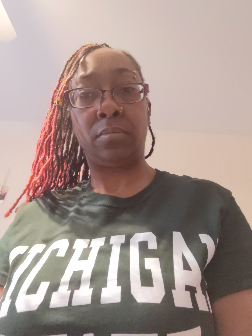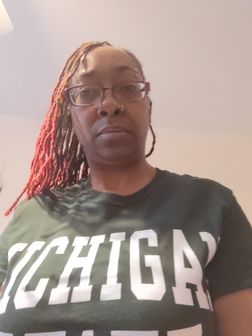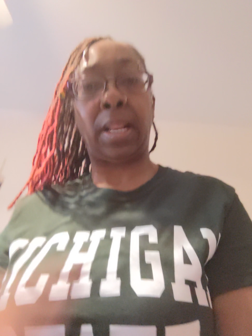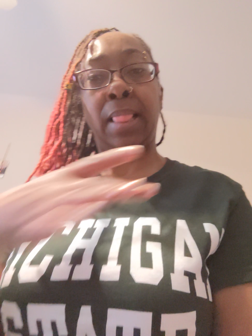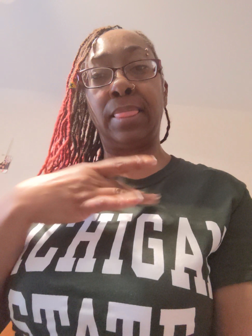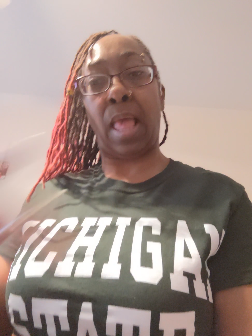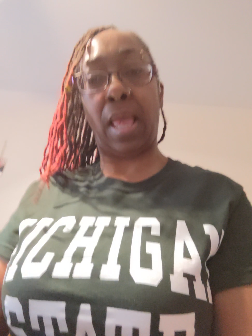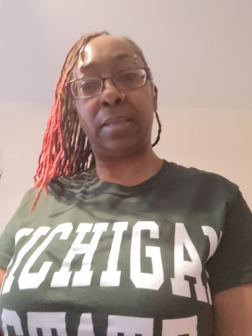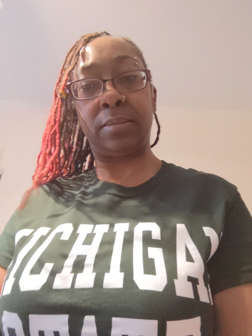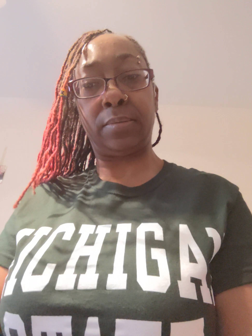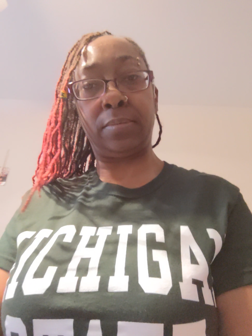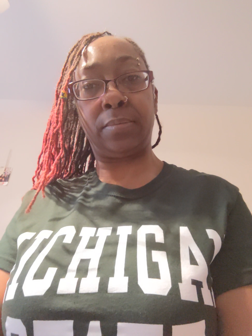like